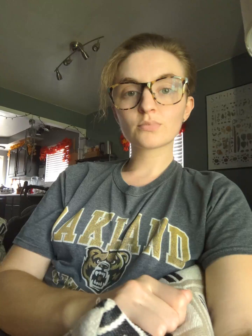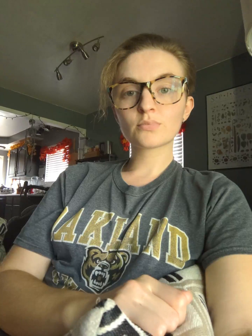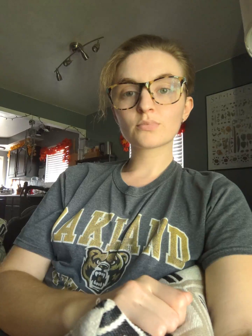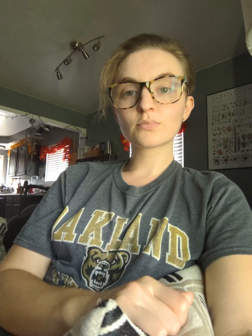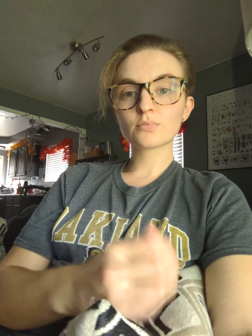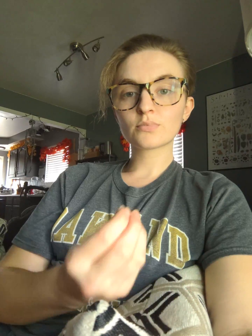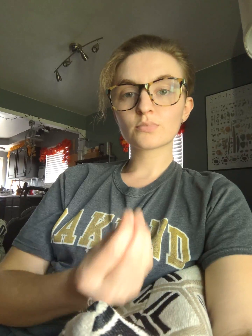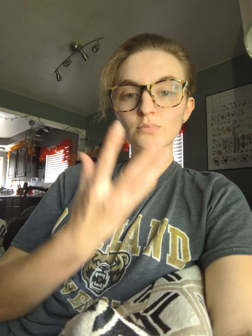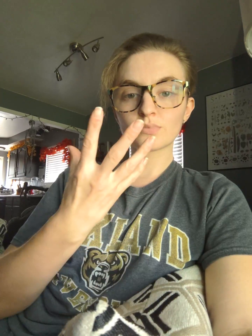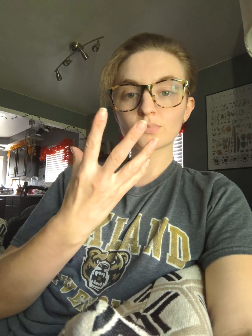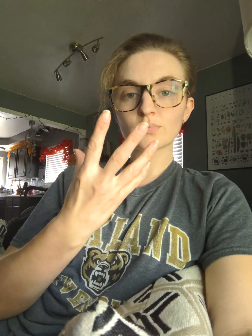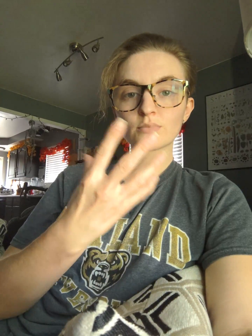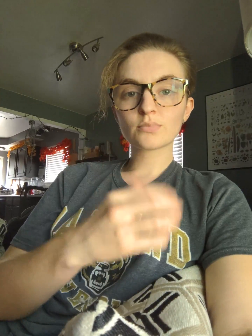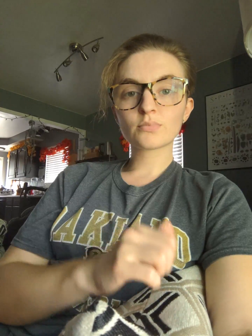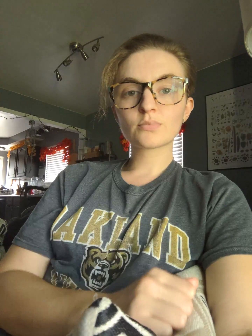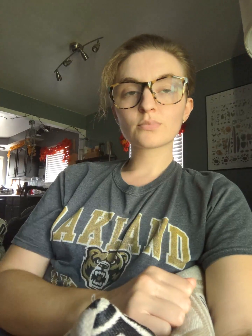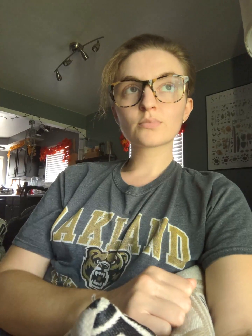plants